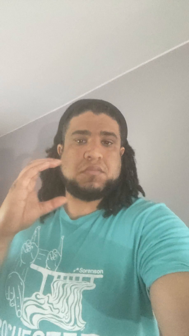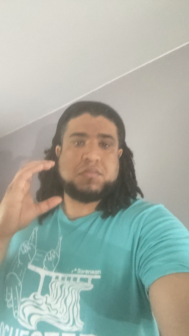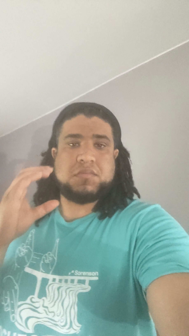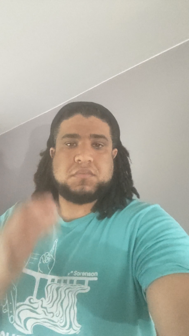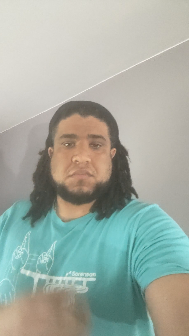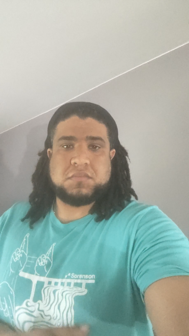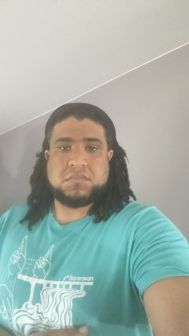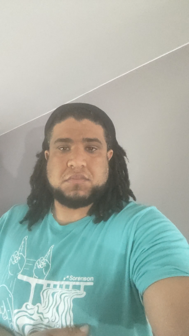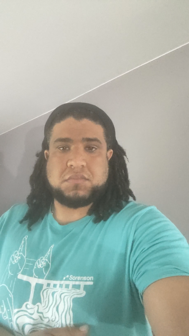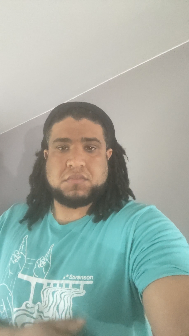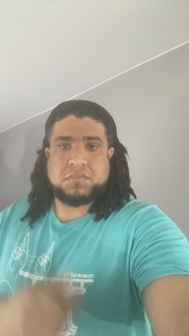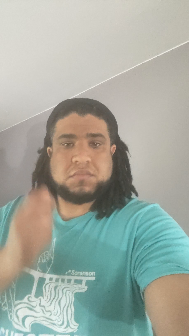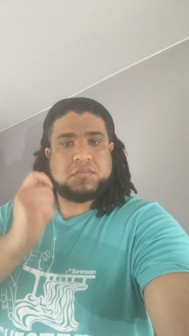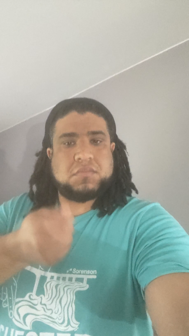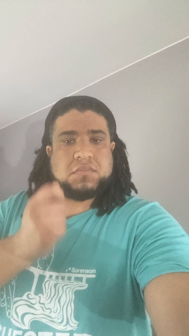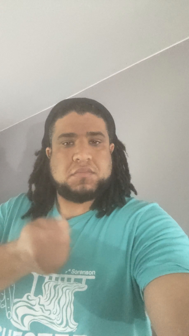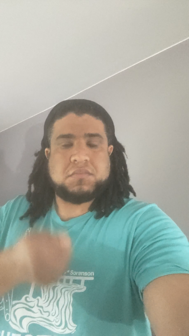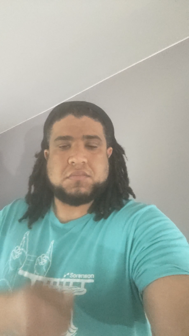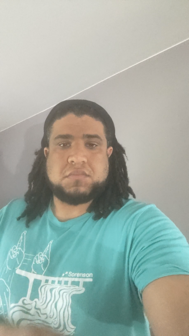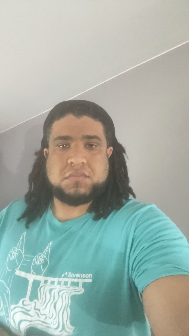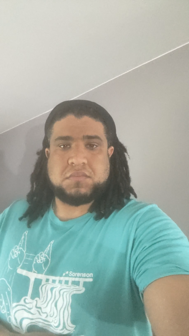hammer